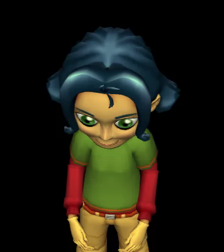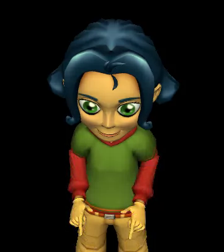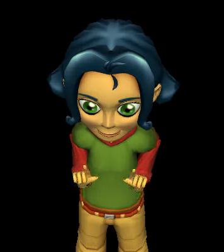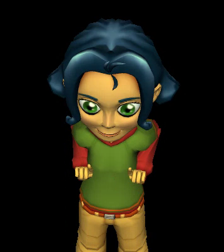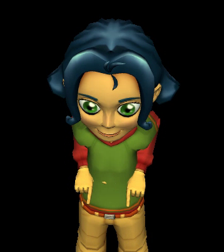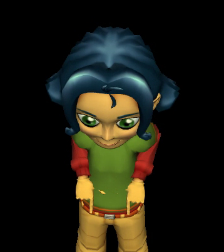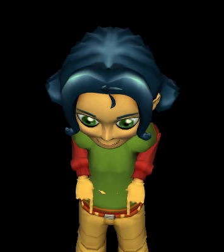مدرسة